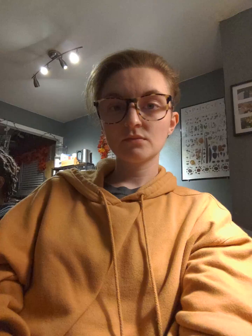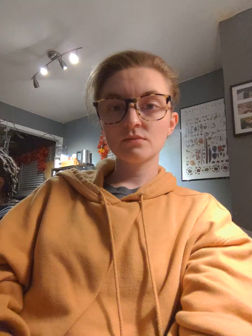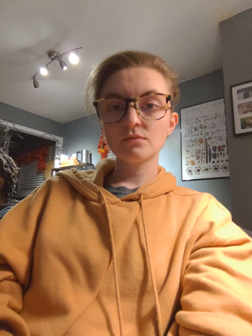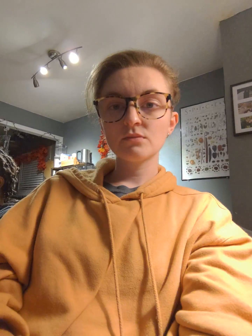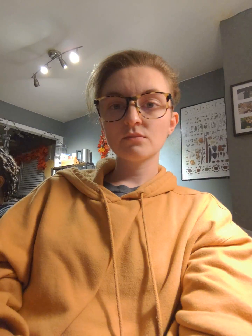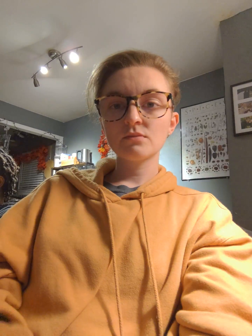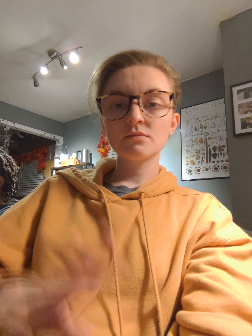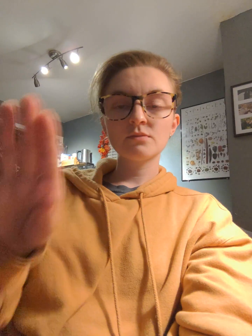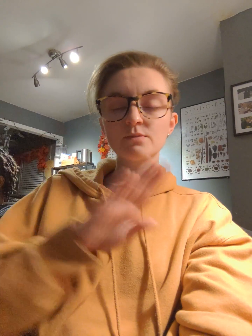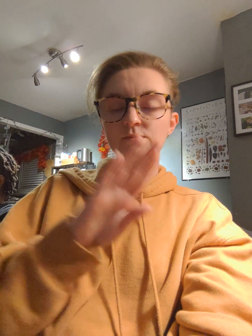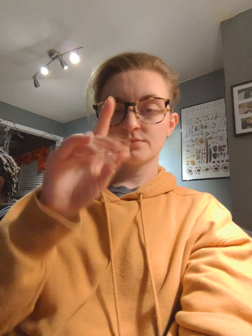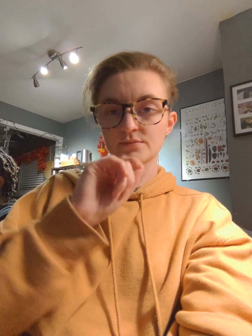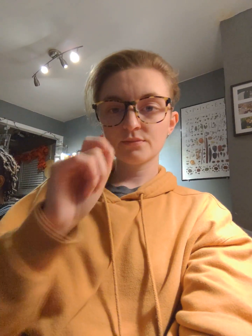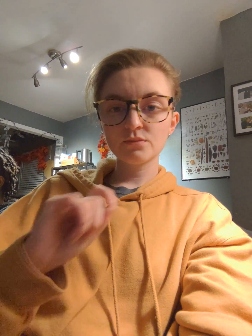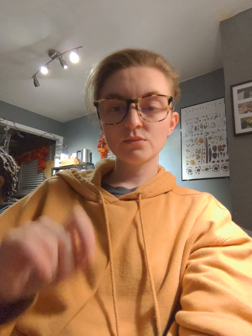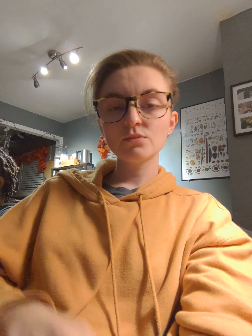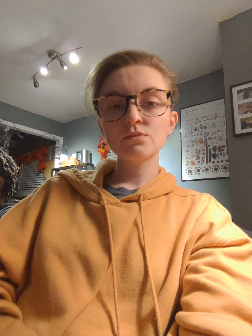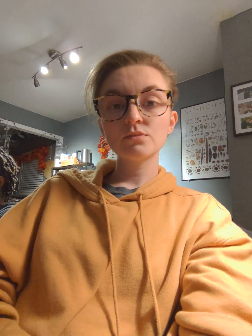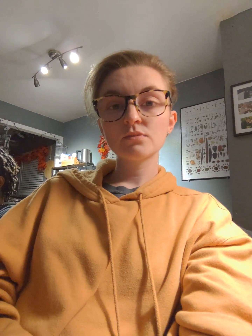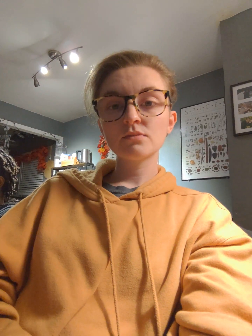chalk